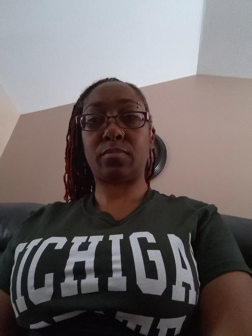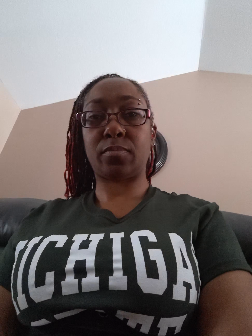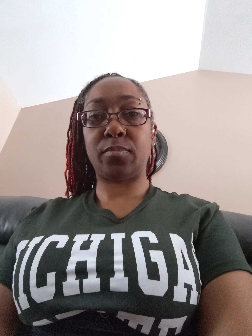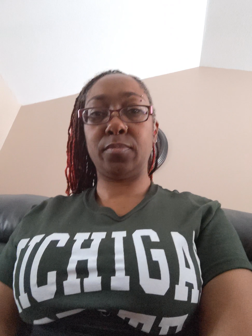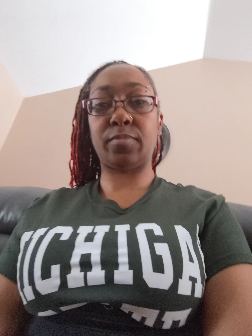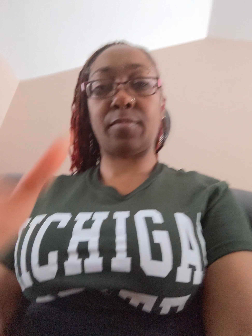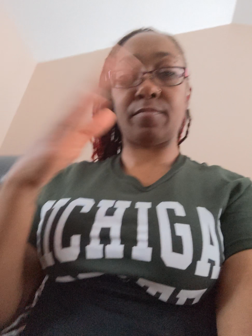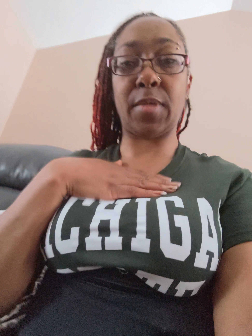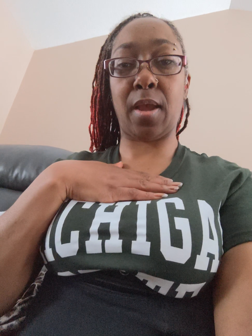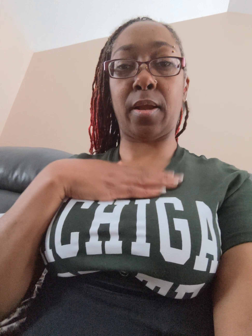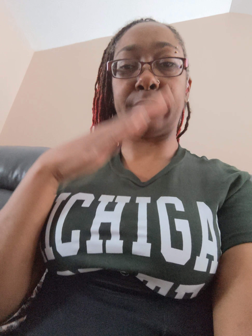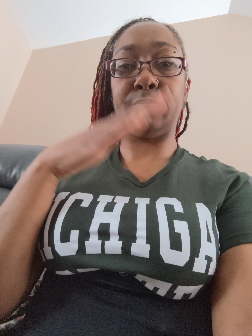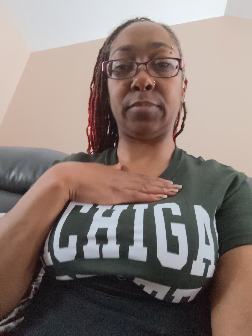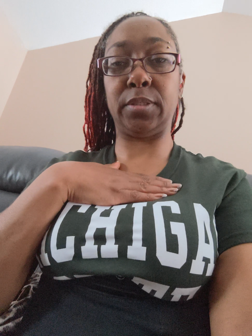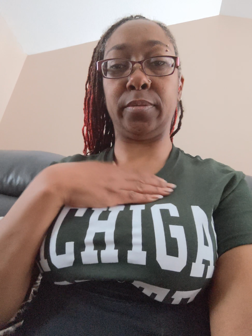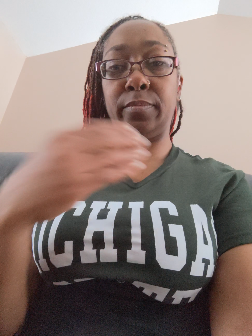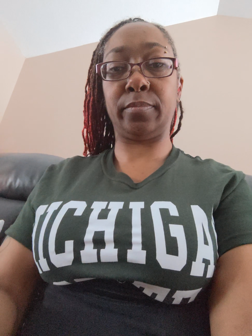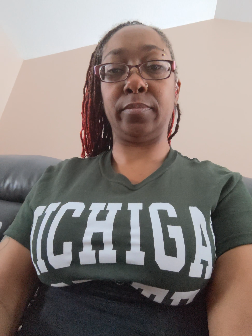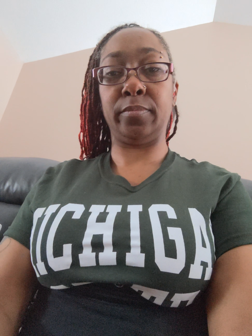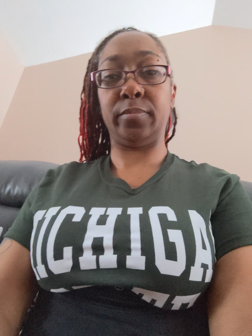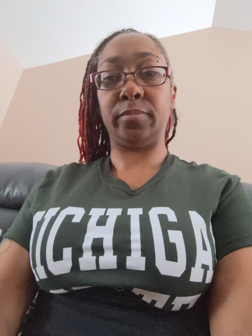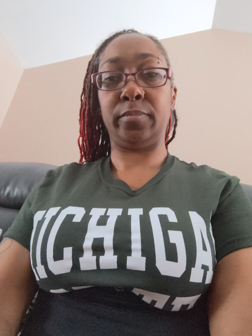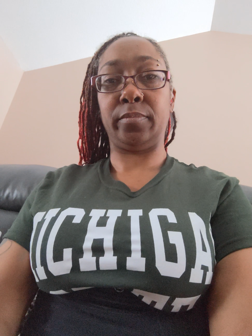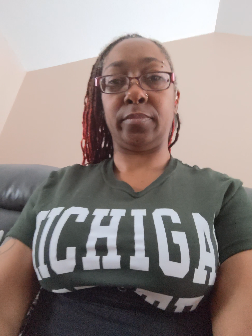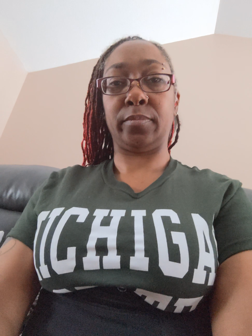my